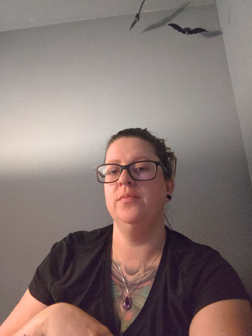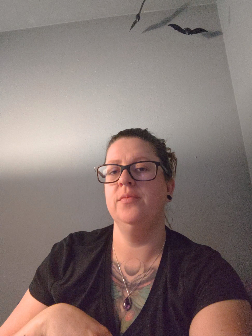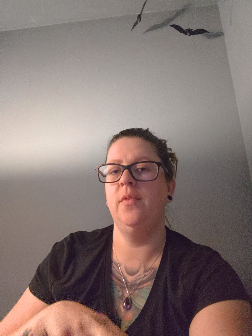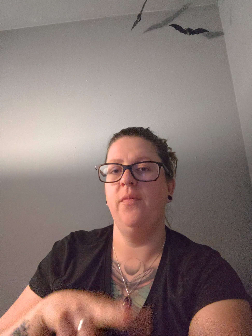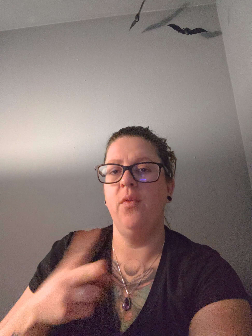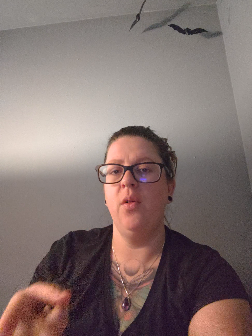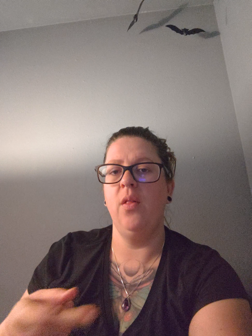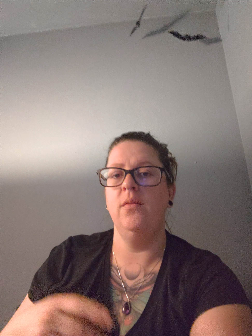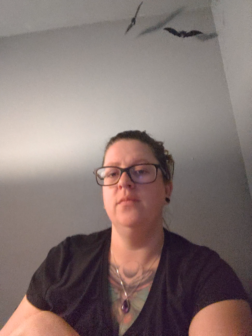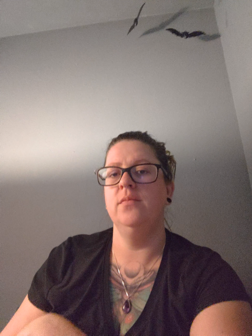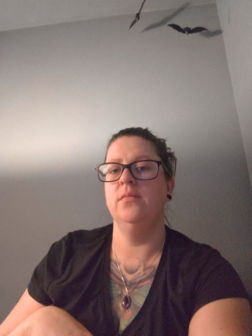fall